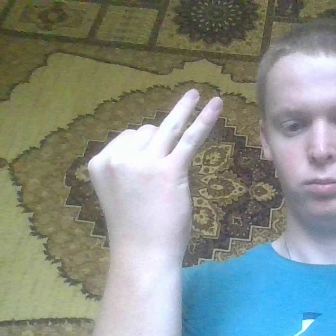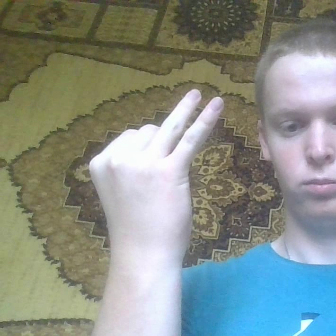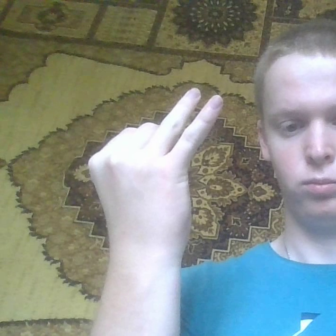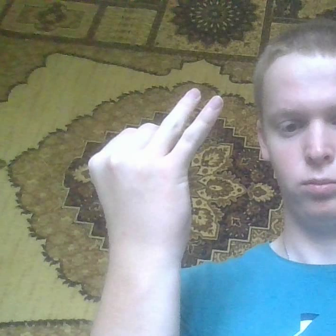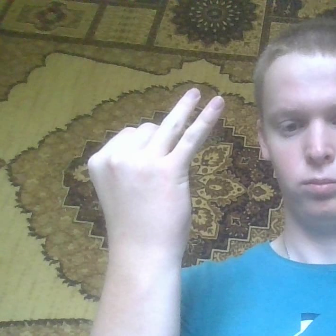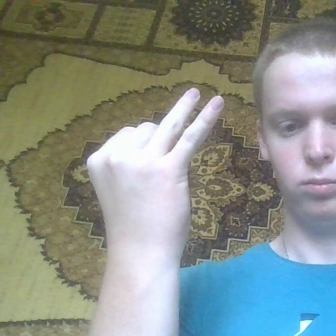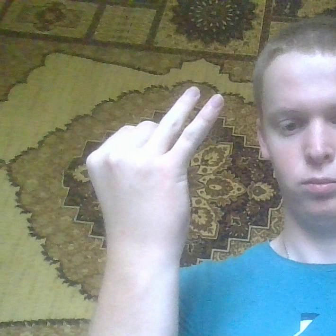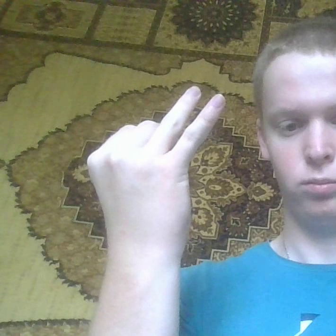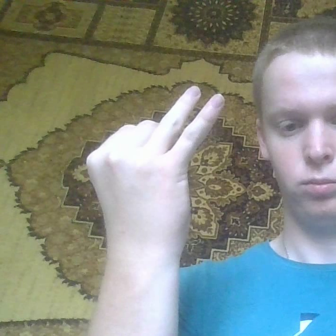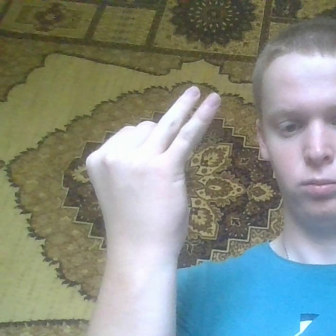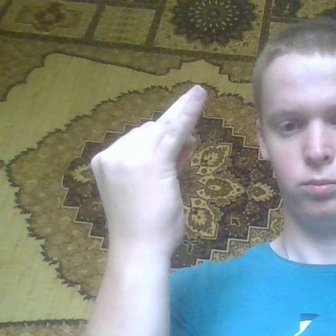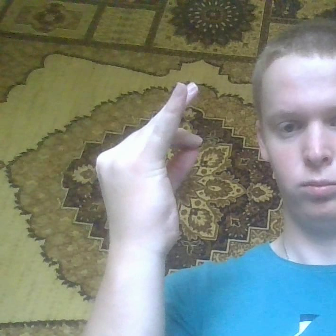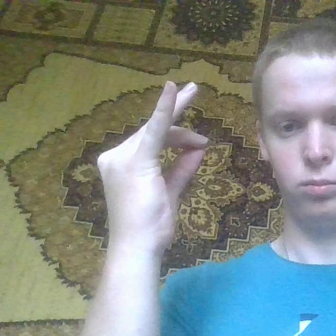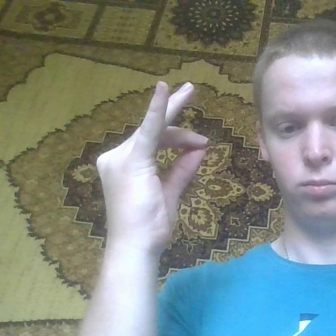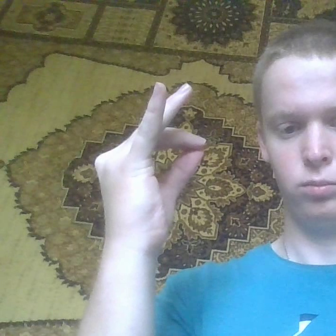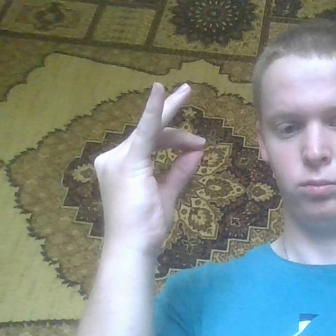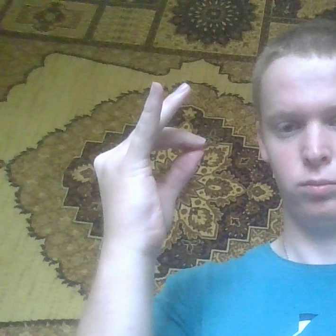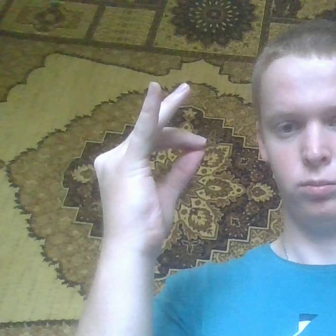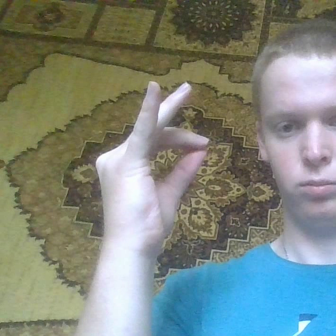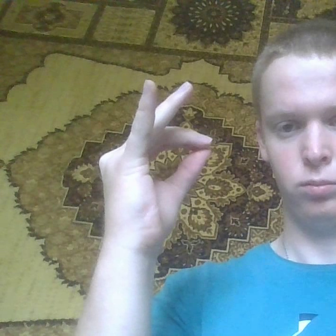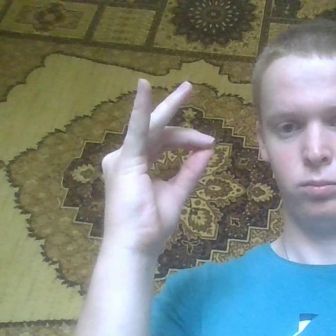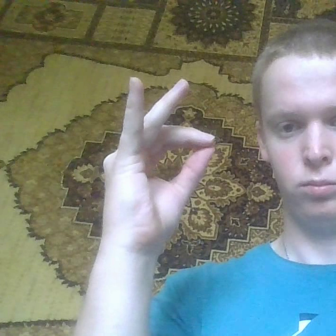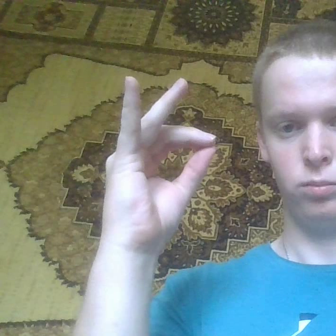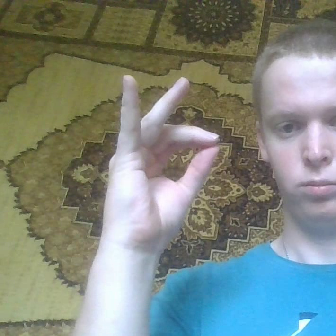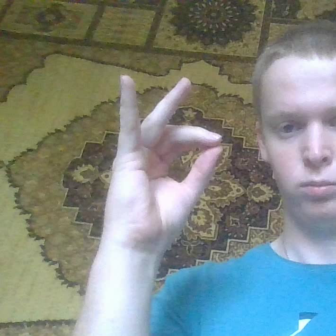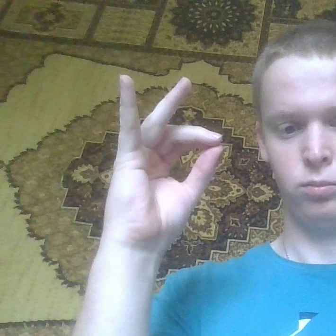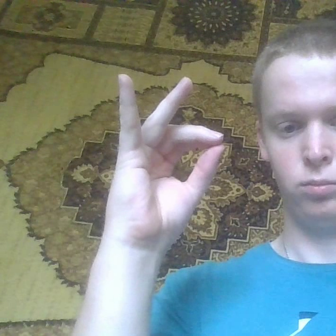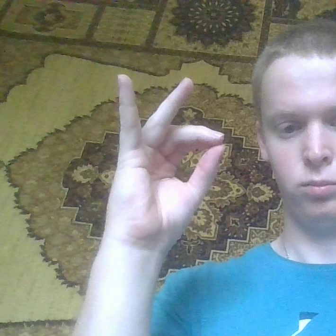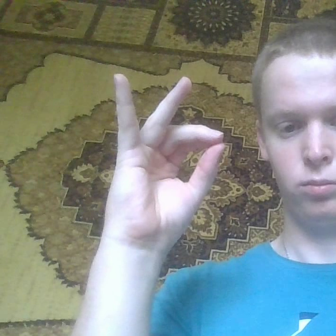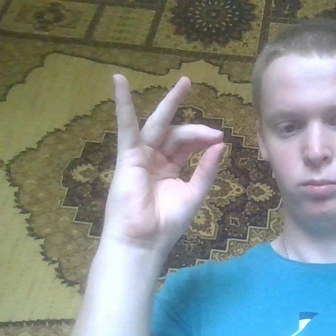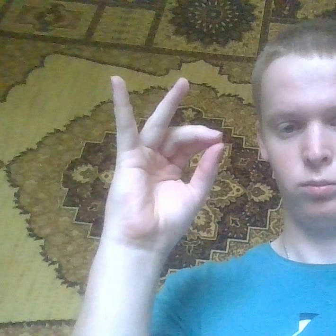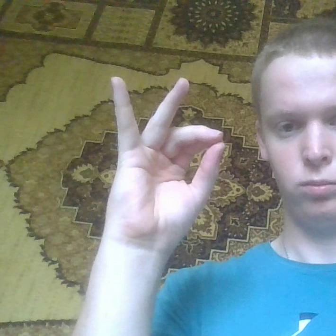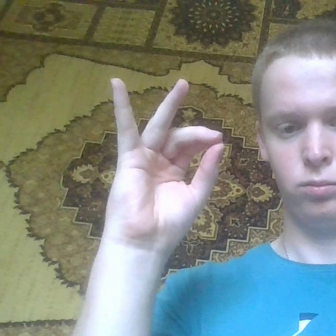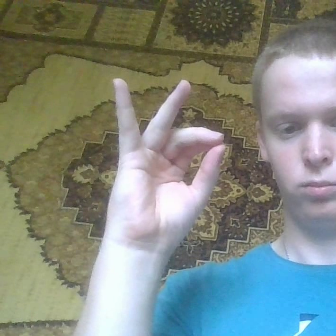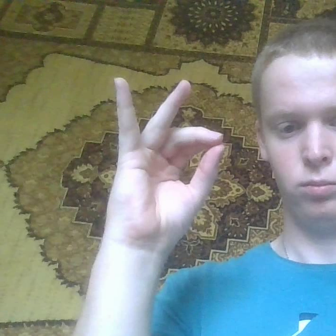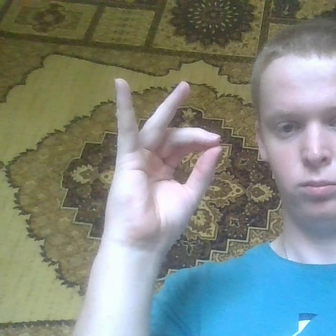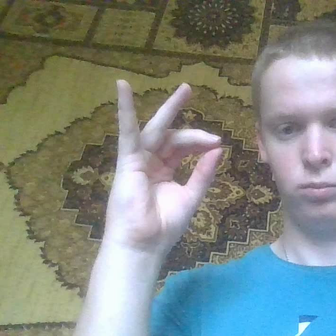Й